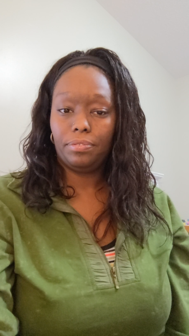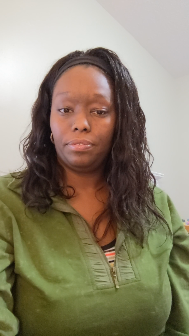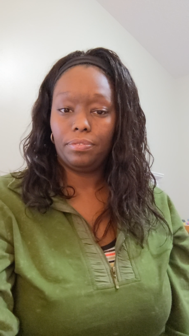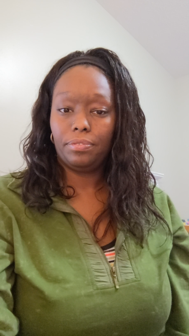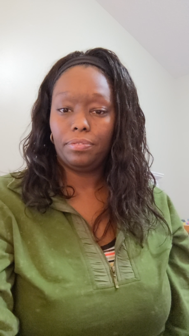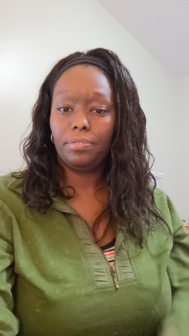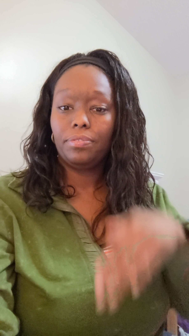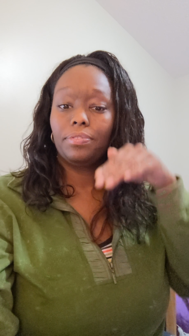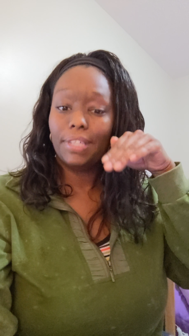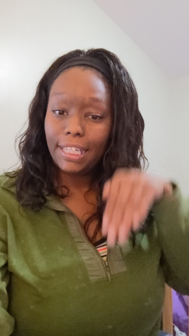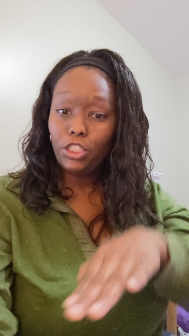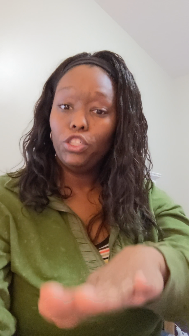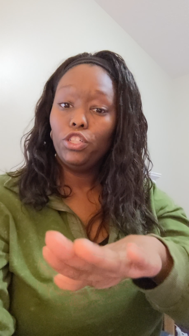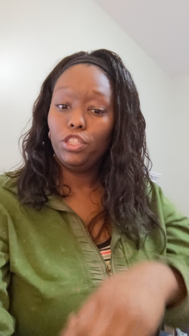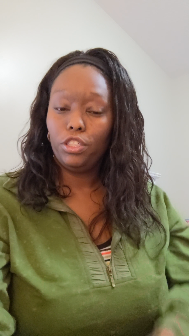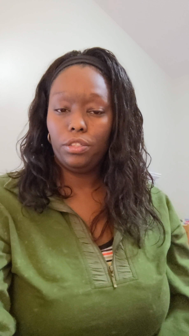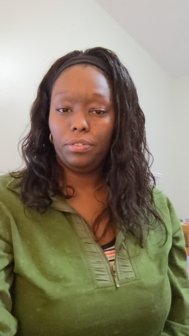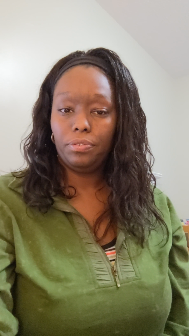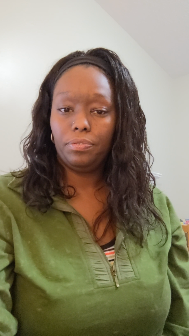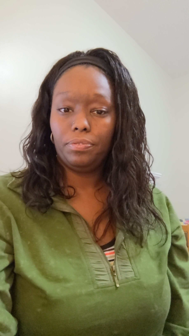enter